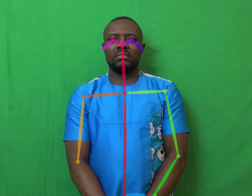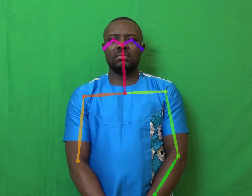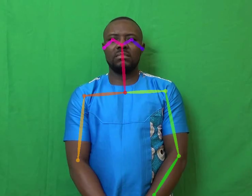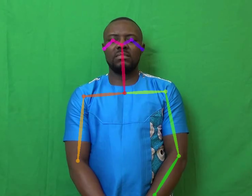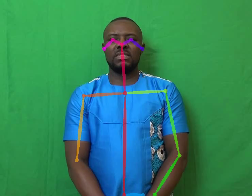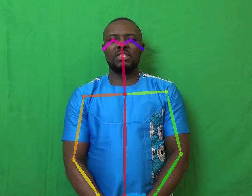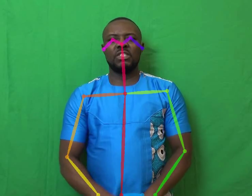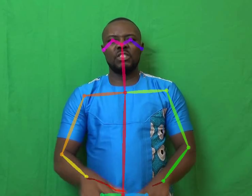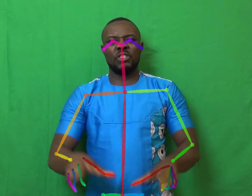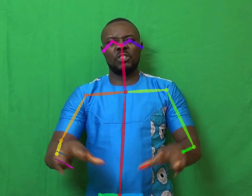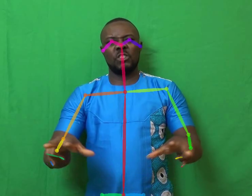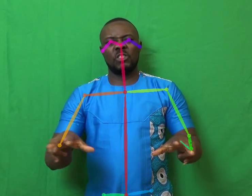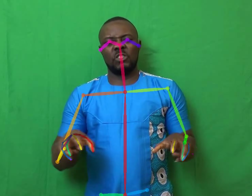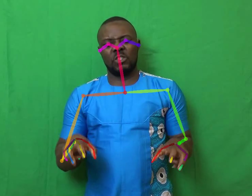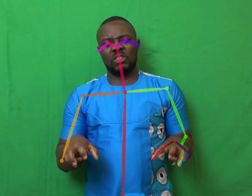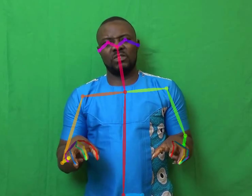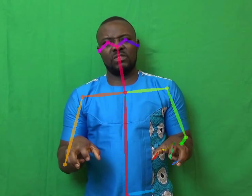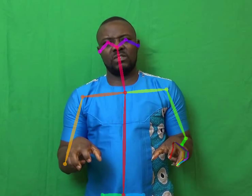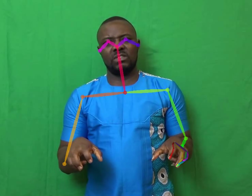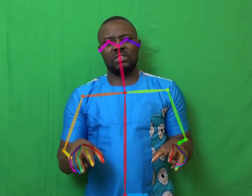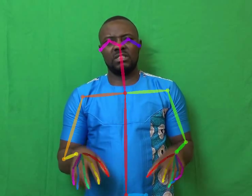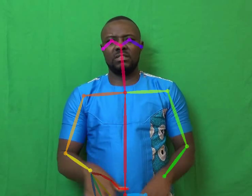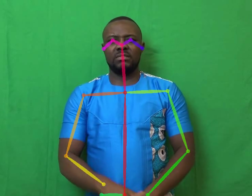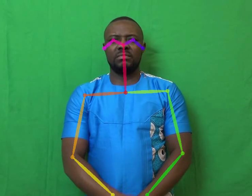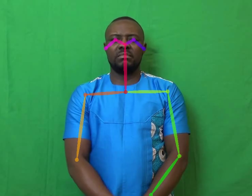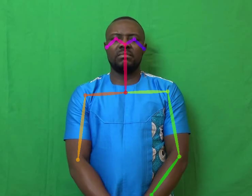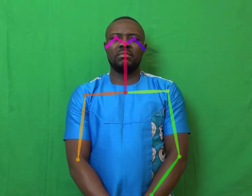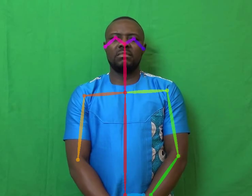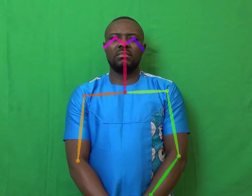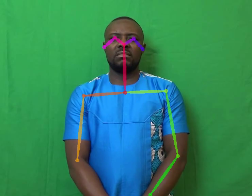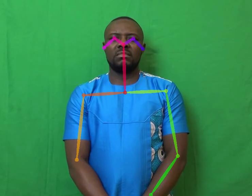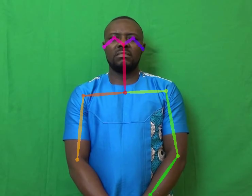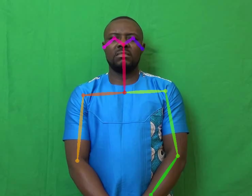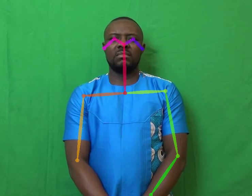selfish or stingy